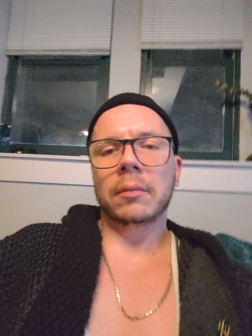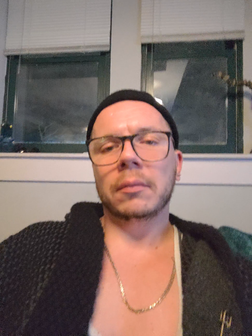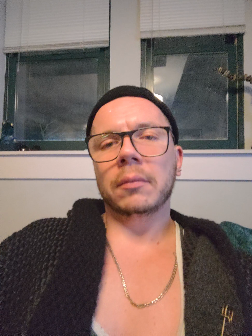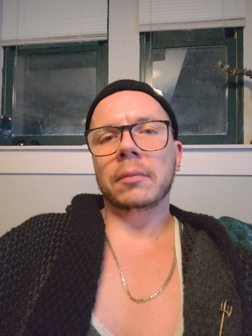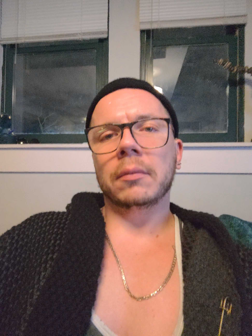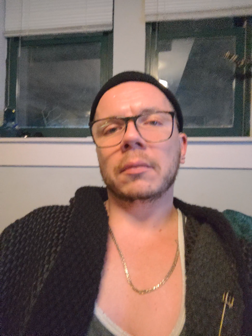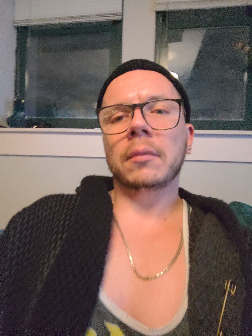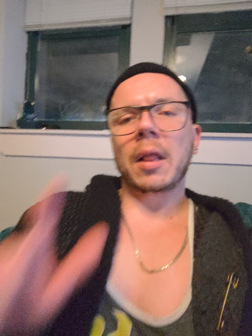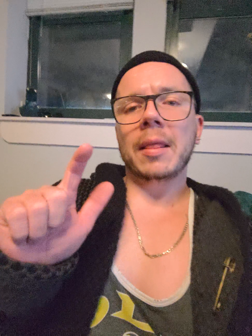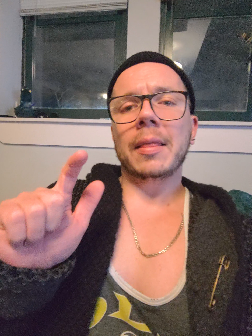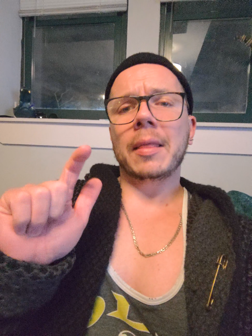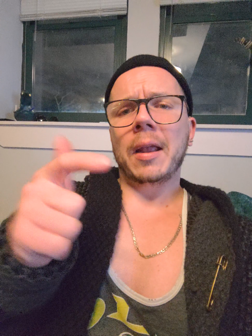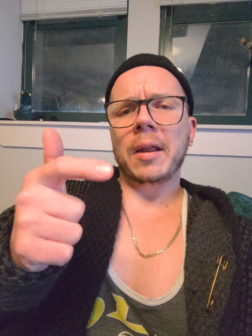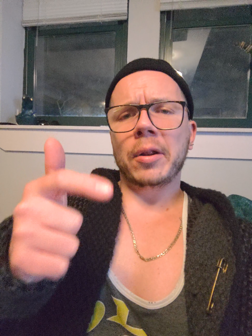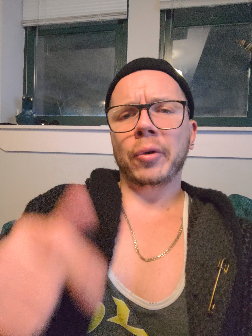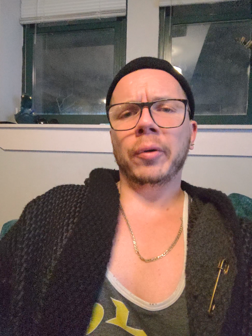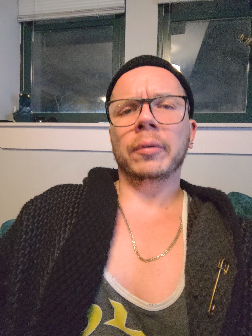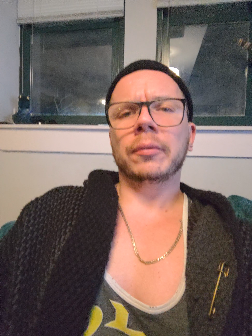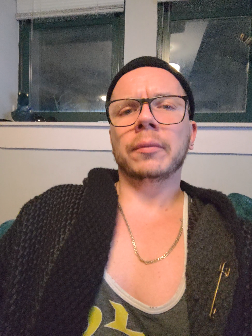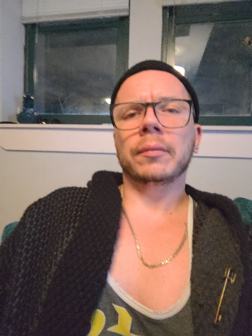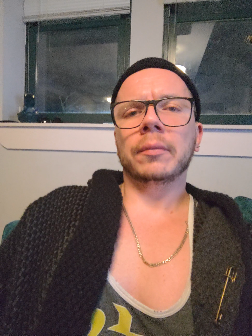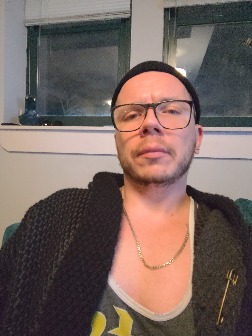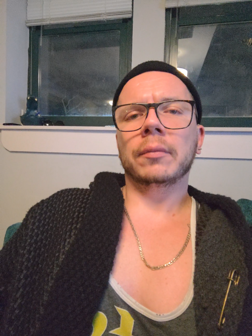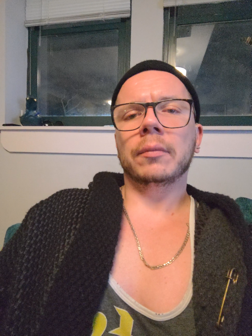later